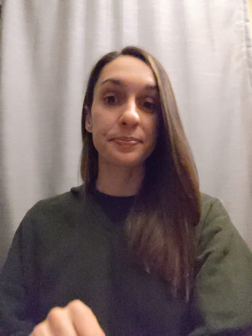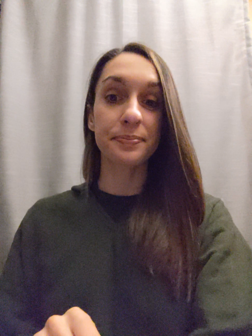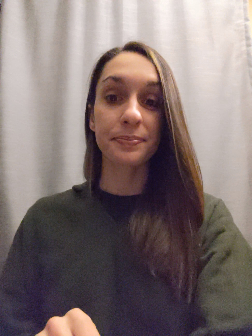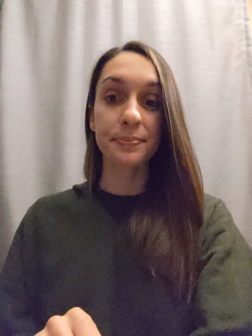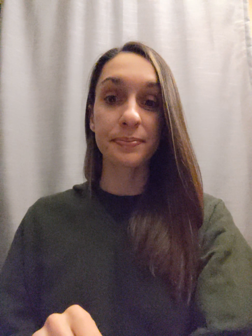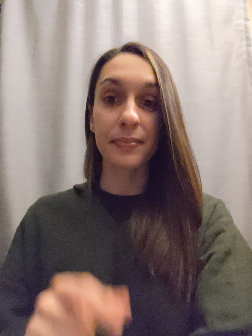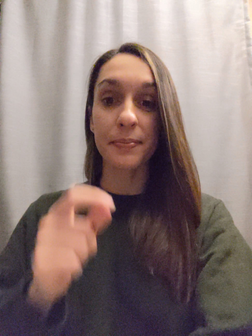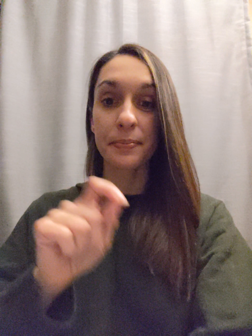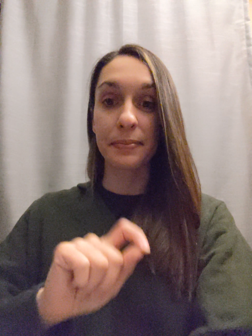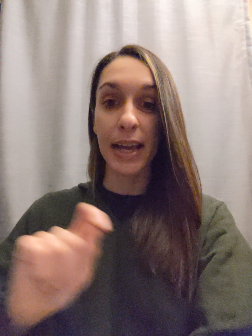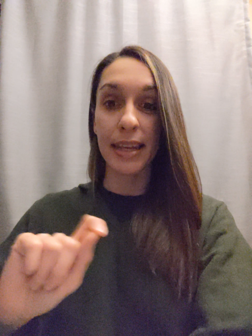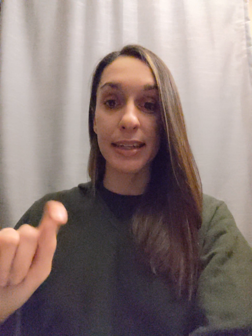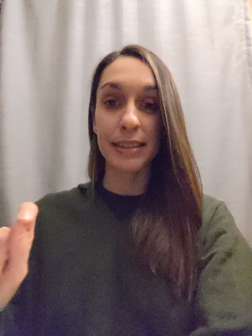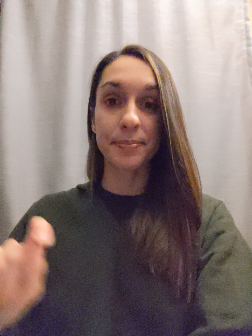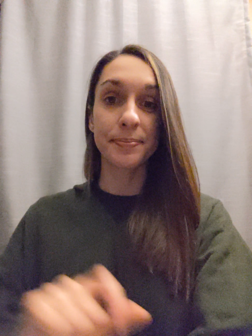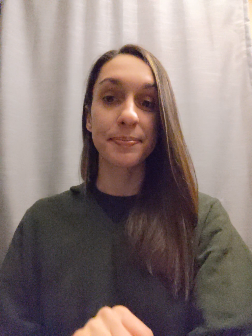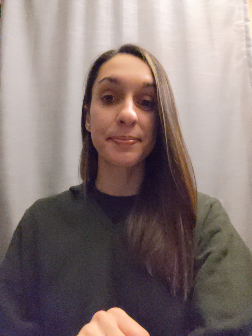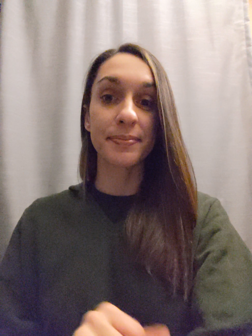pen